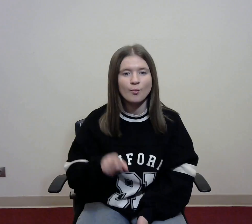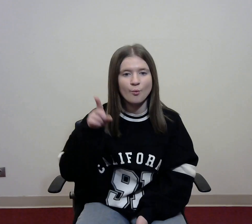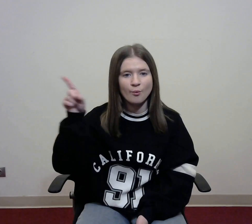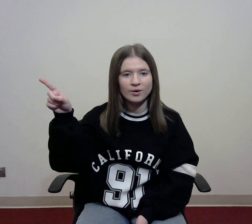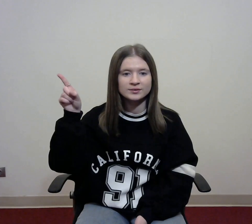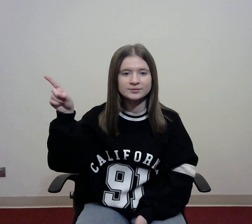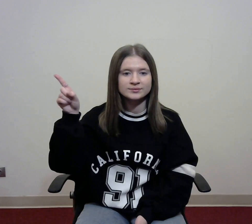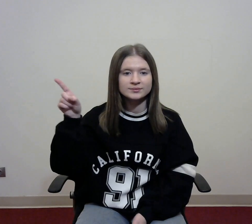O